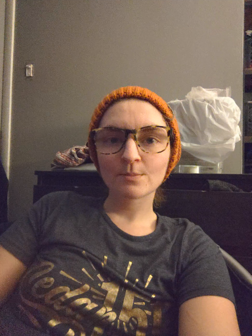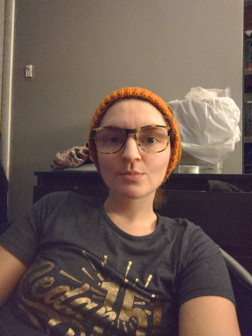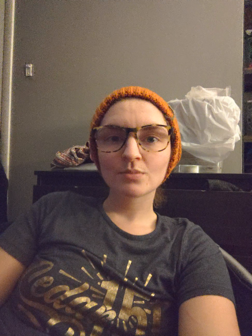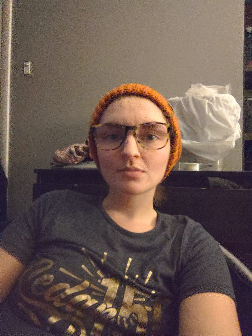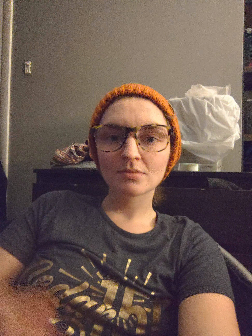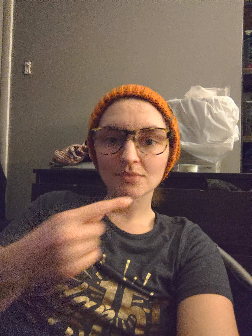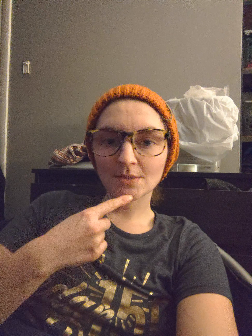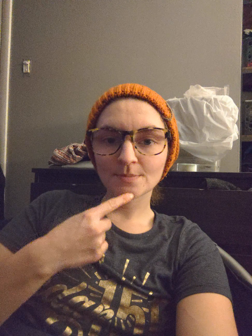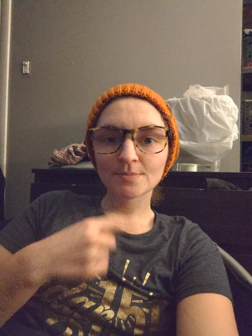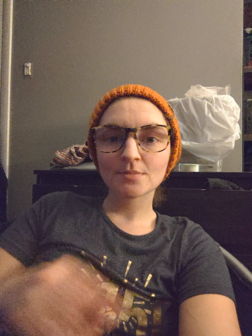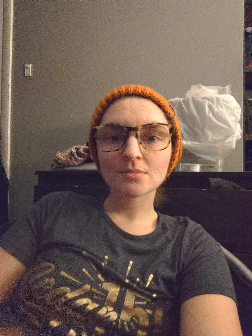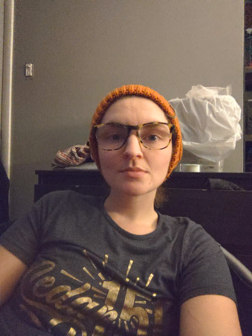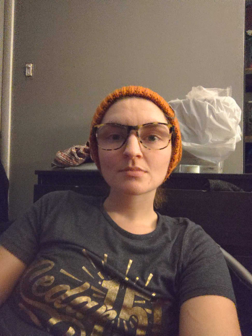chin